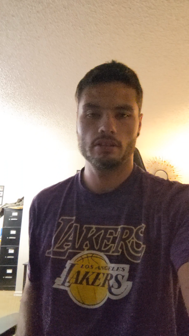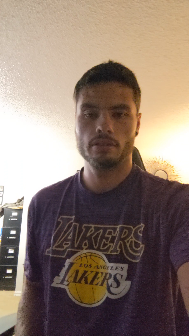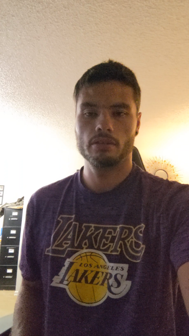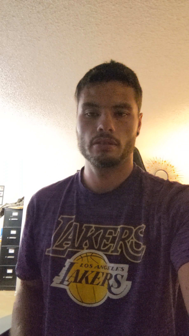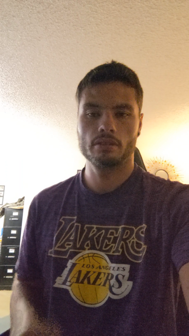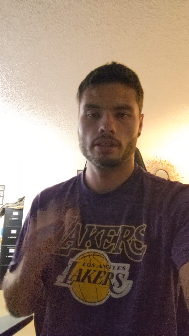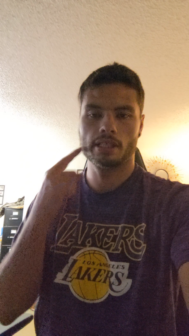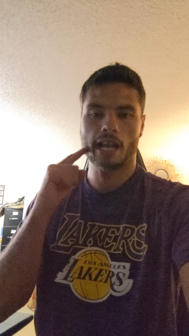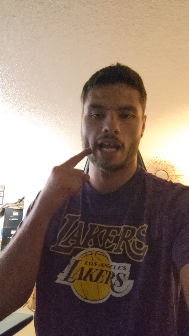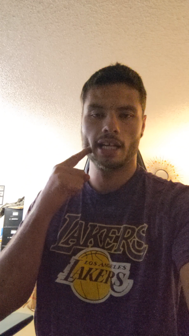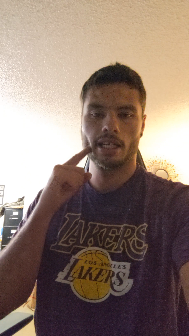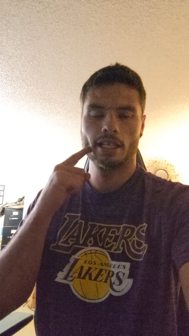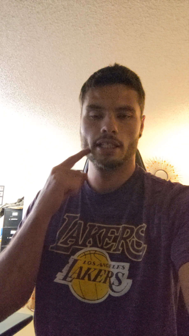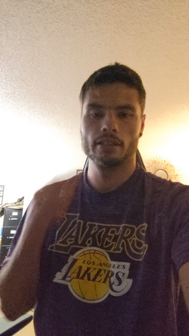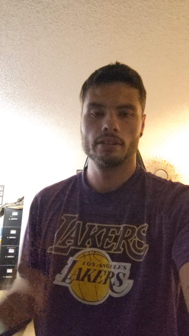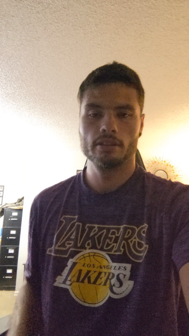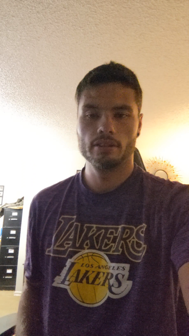candy